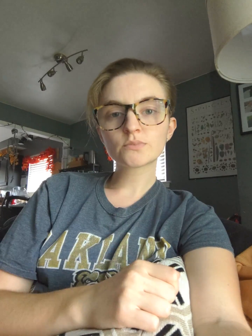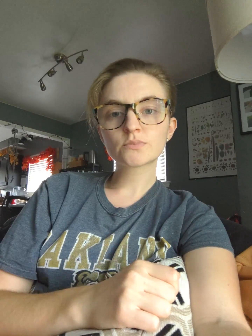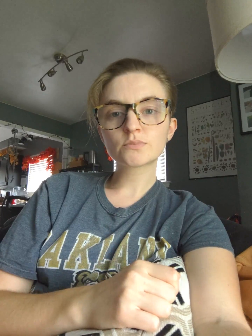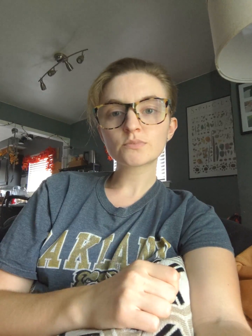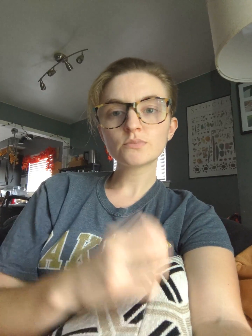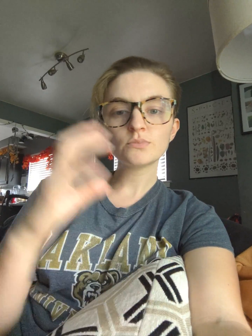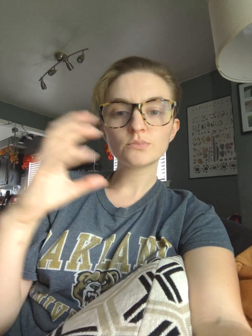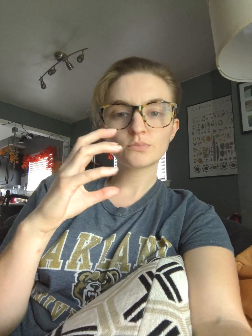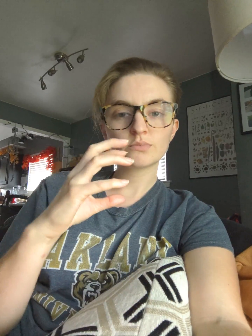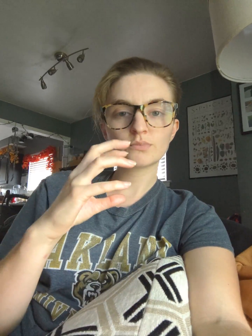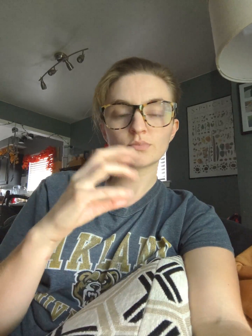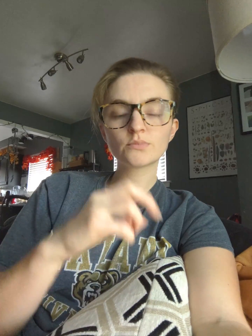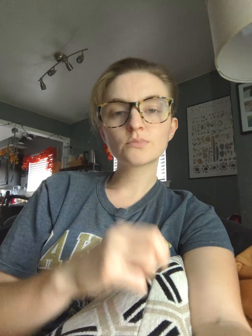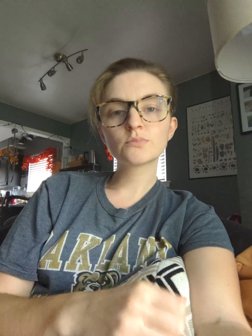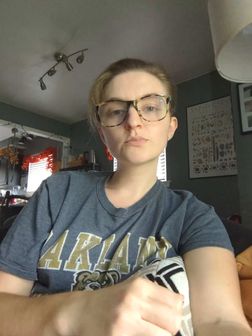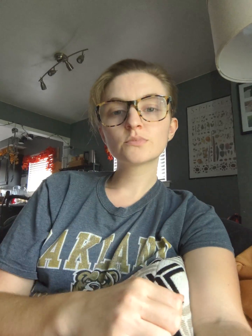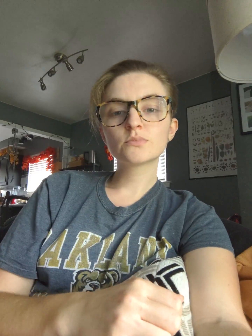ball